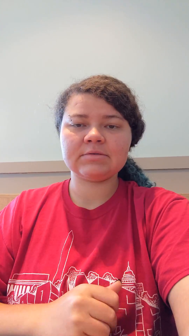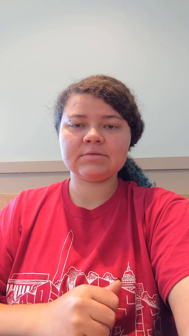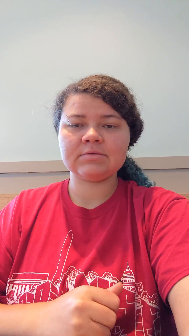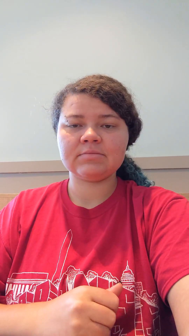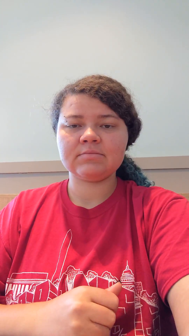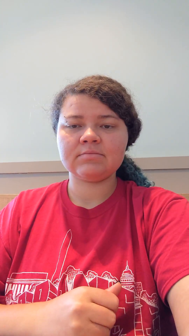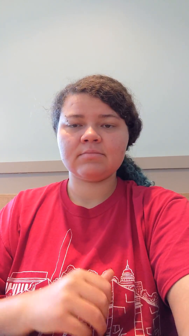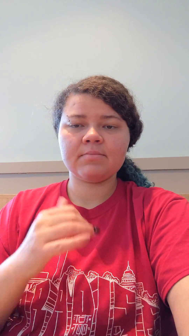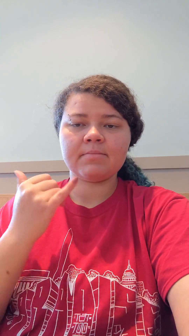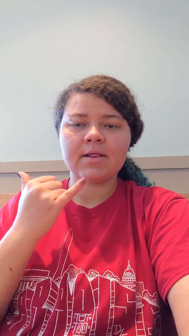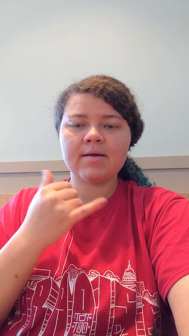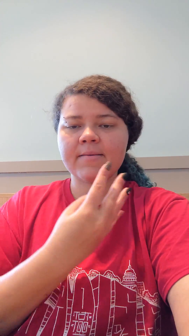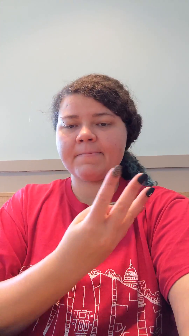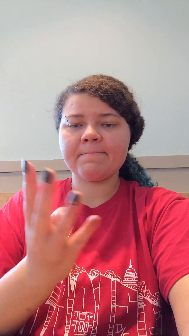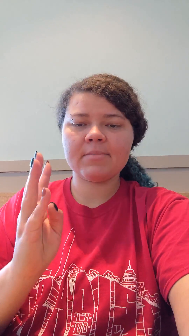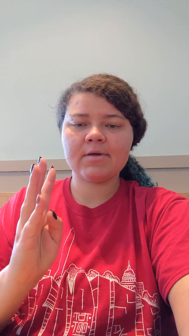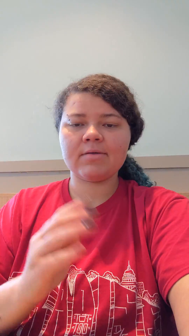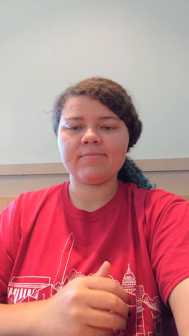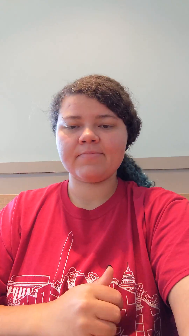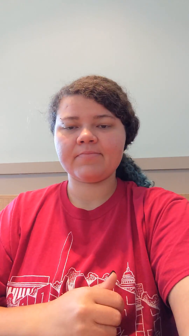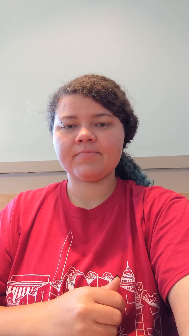playpen